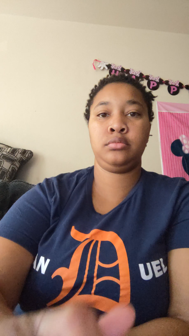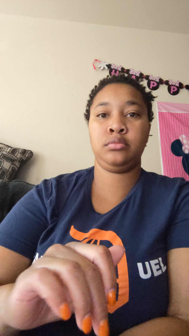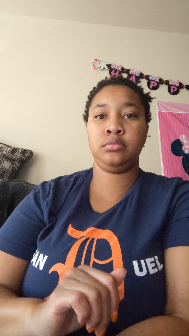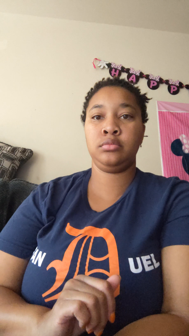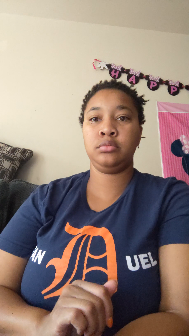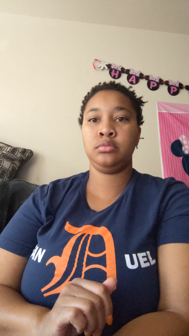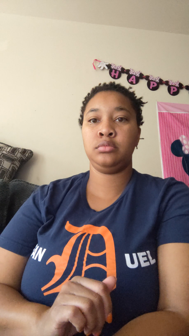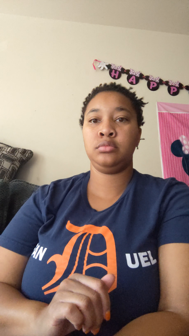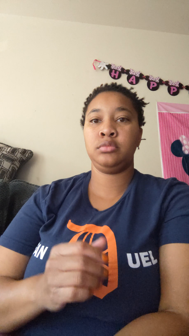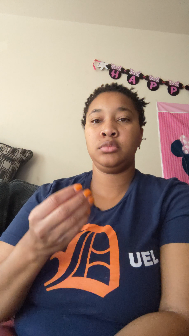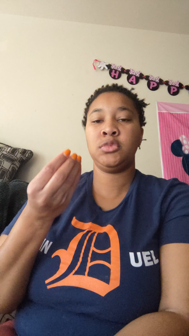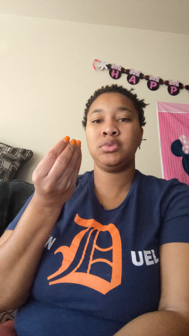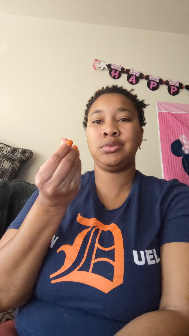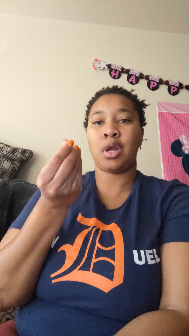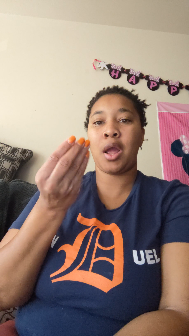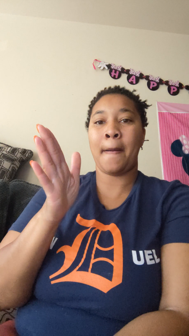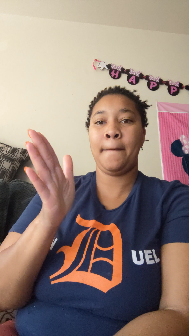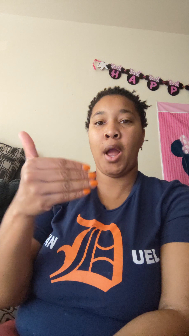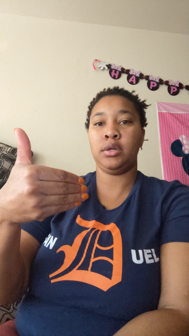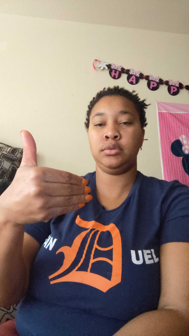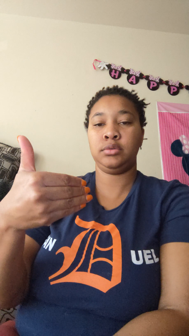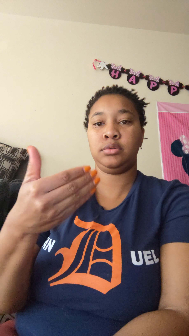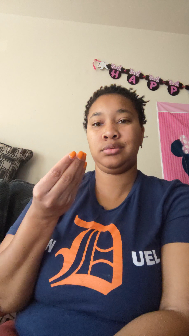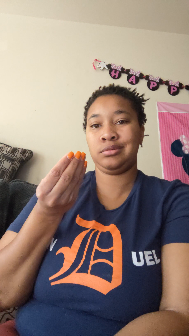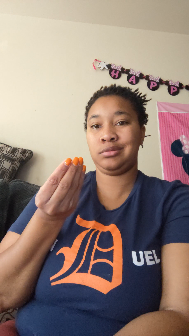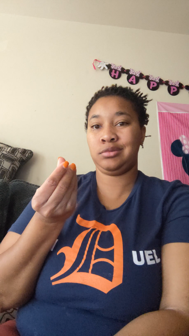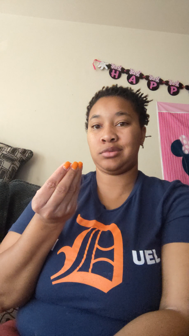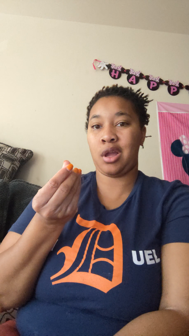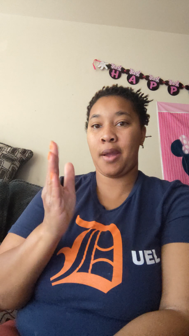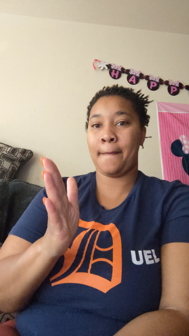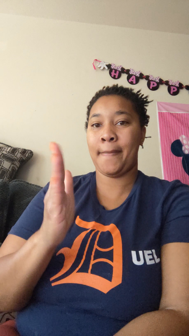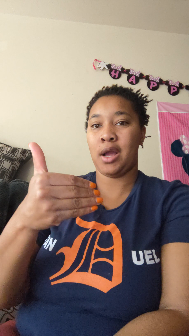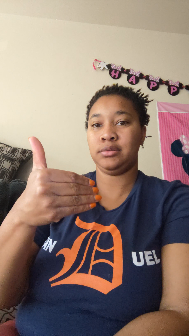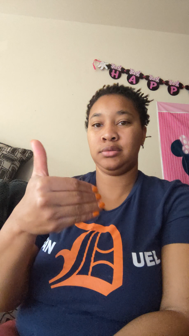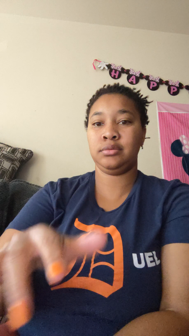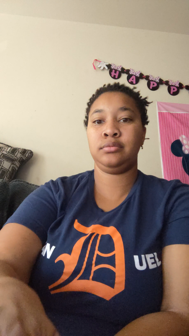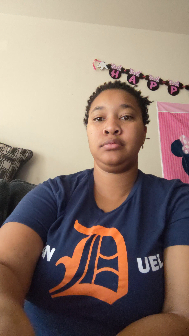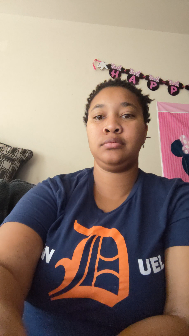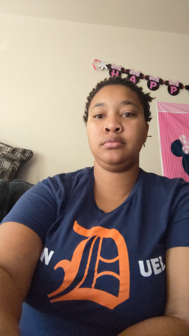sandbox